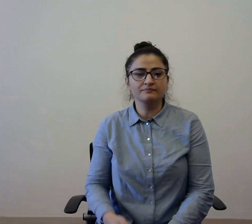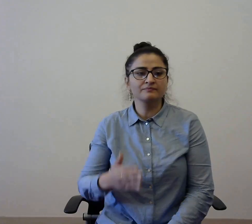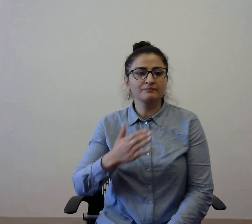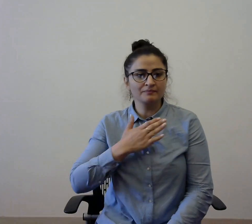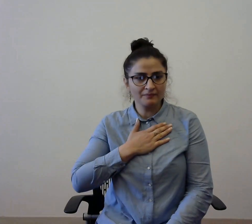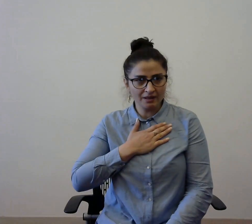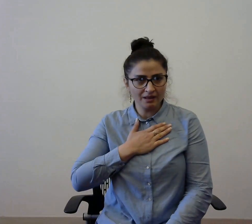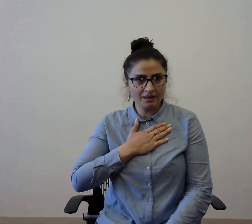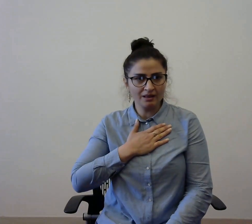mən